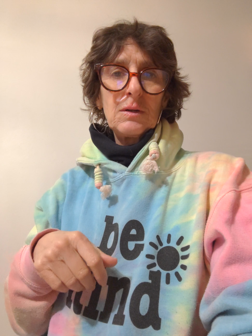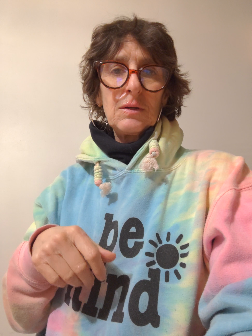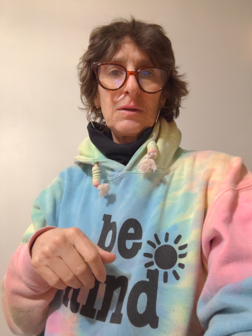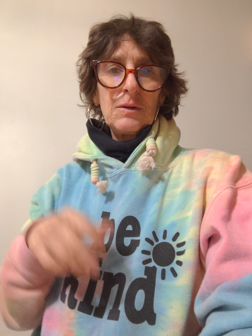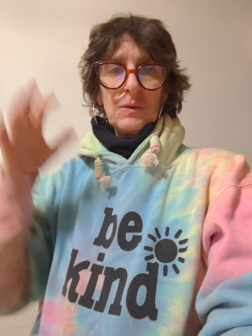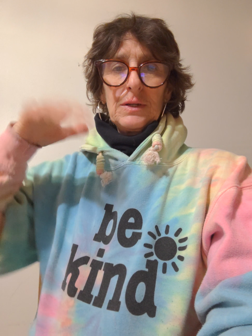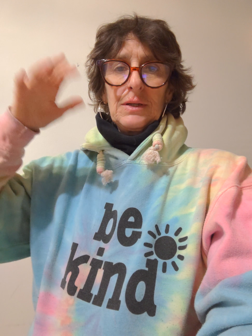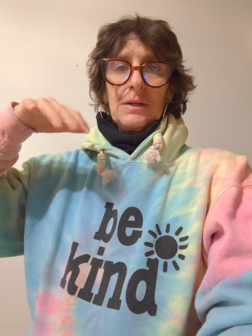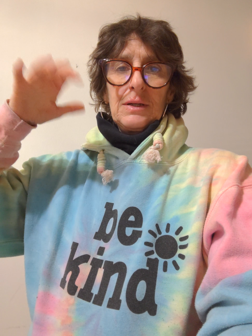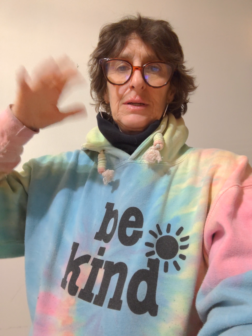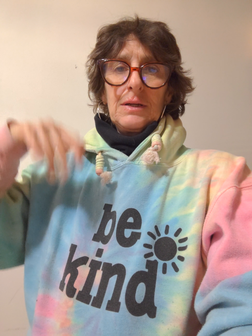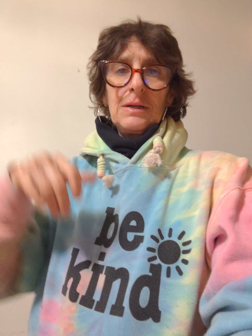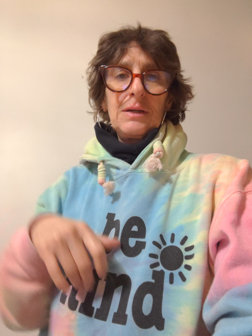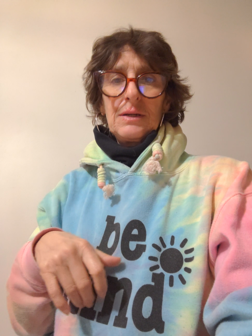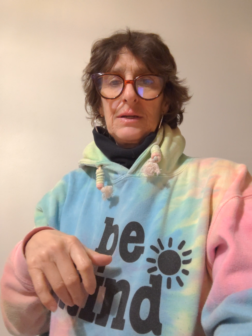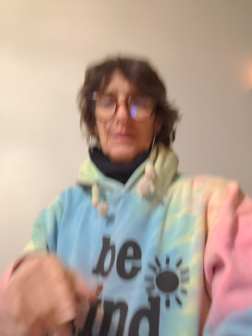rain